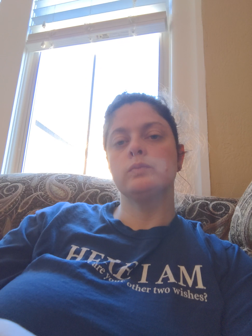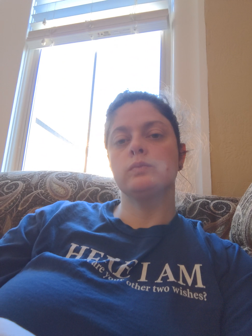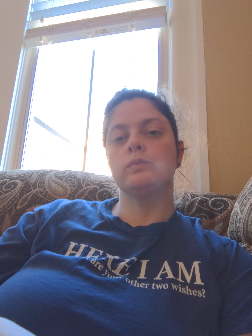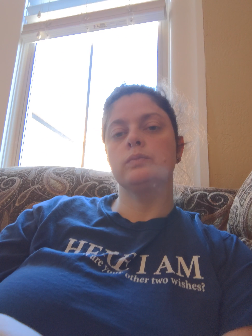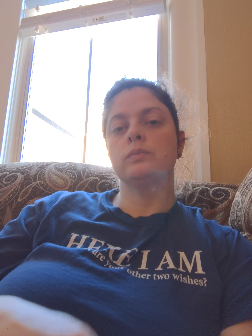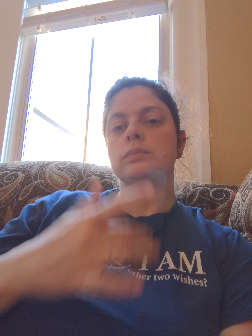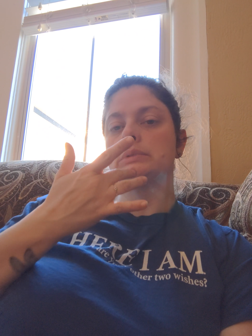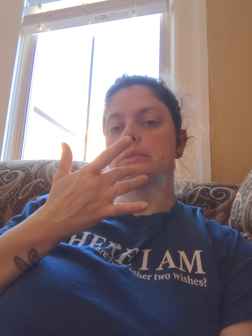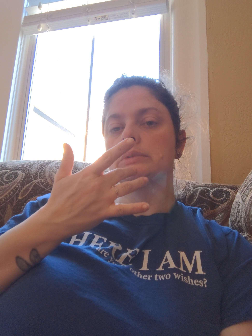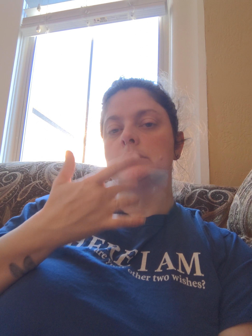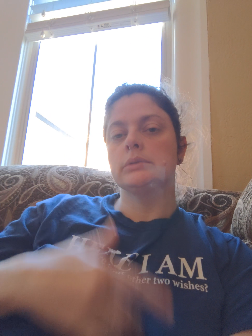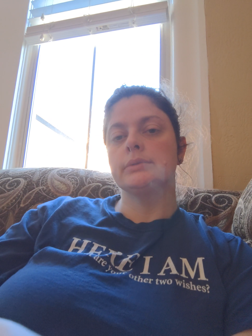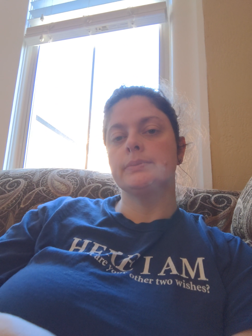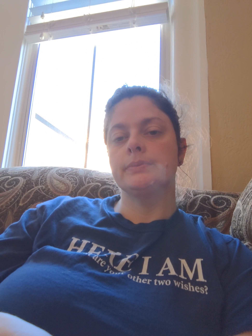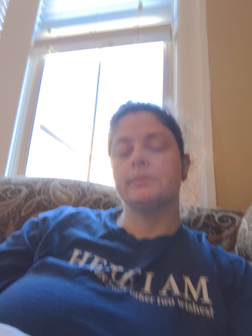taste